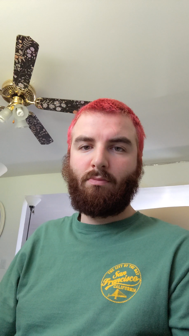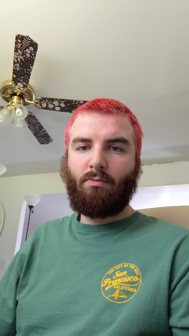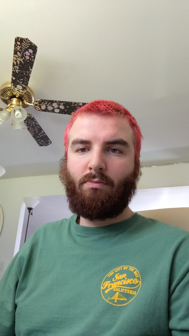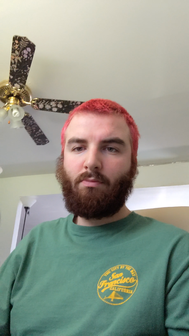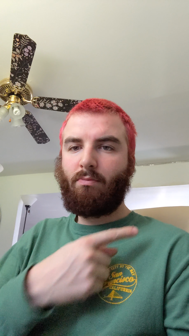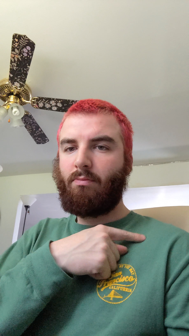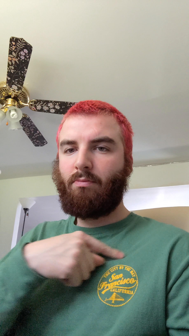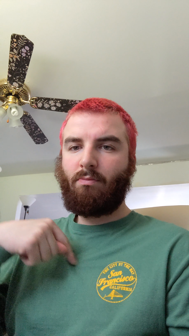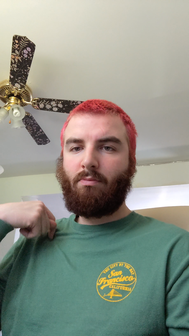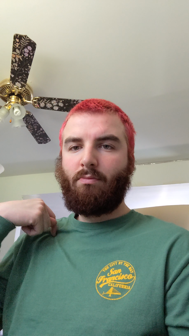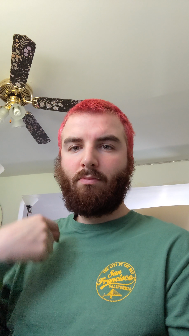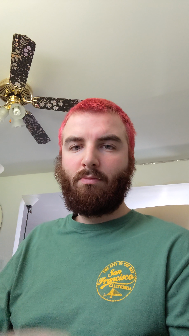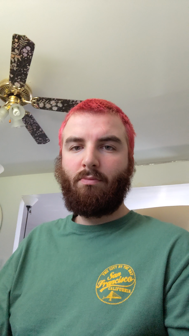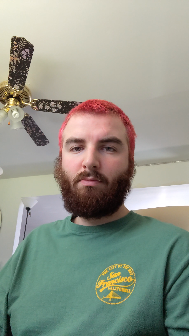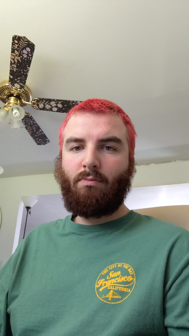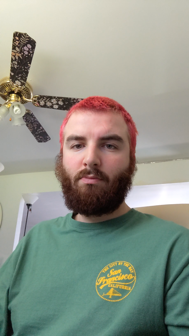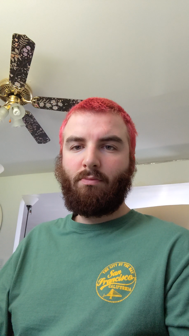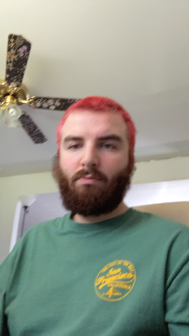necklace